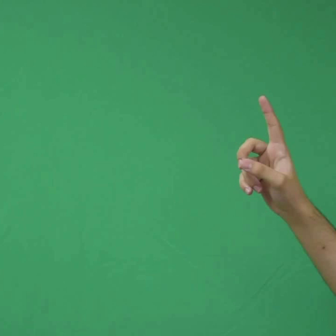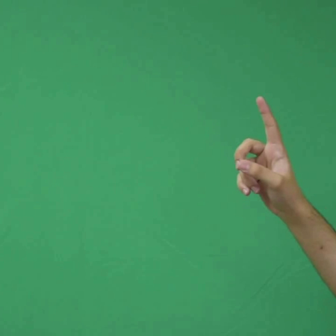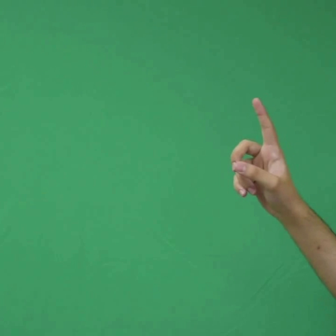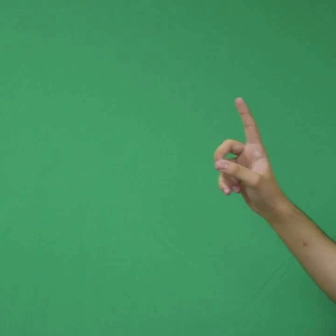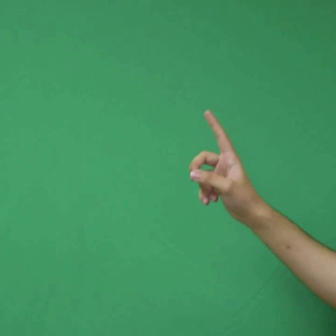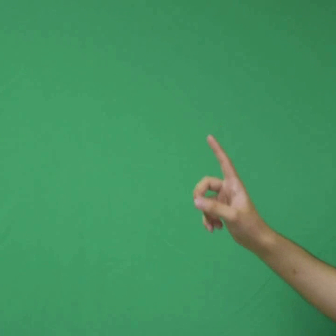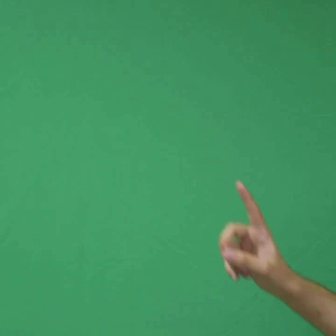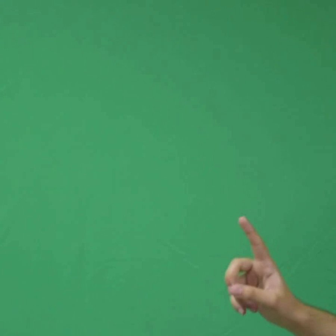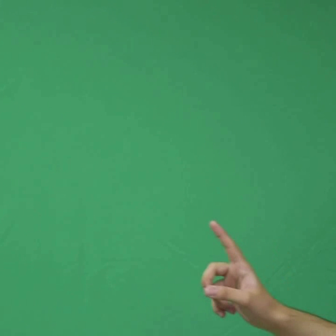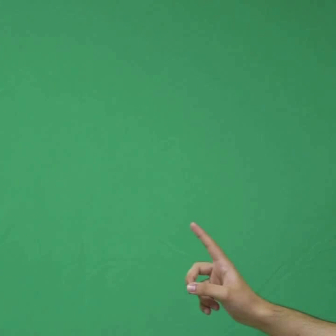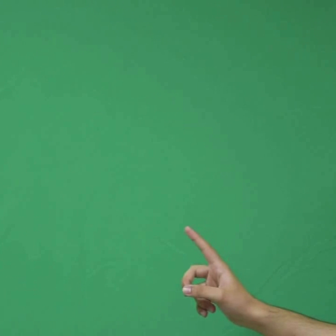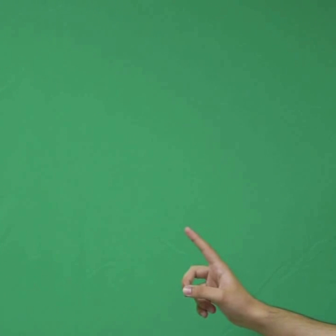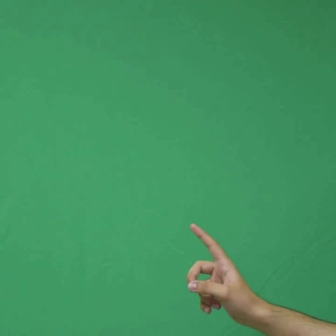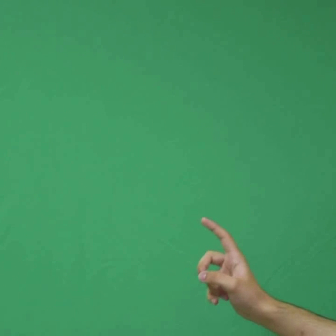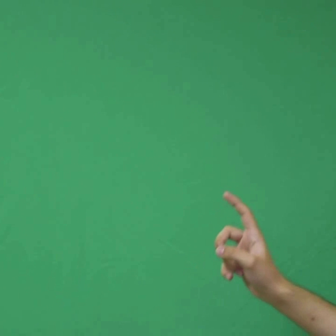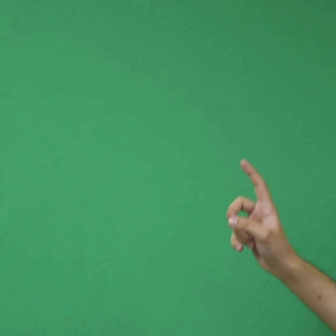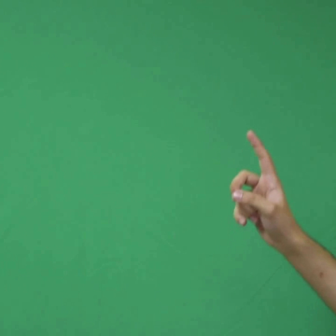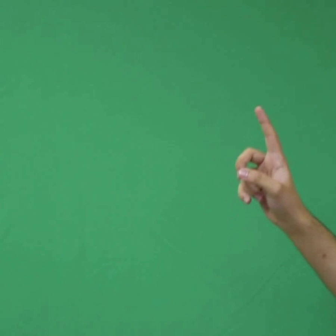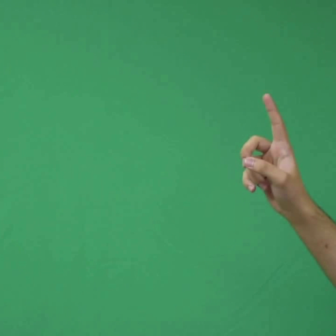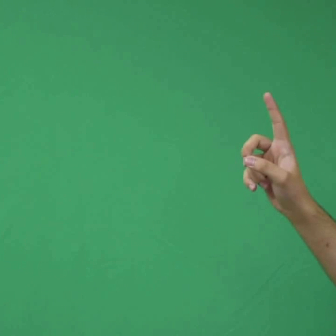Z